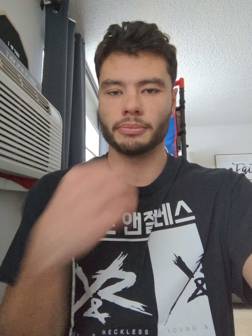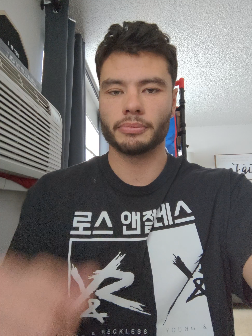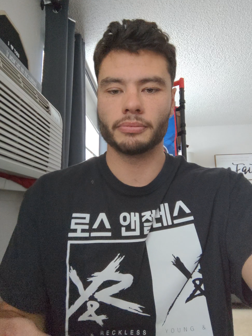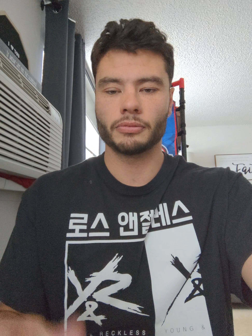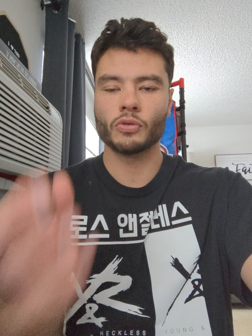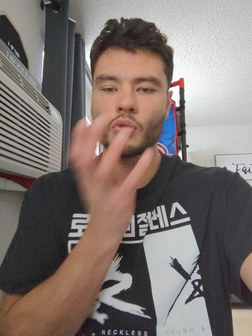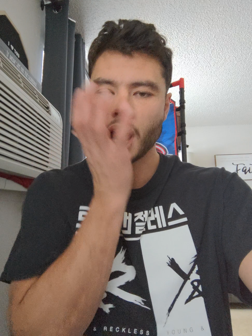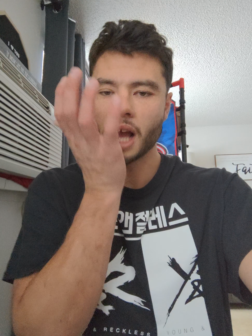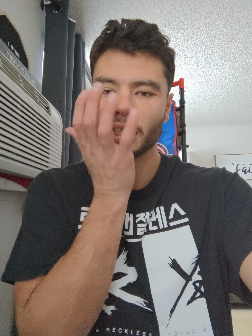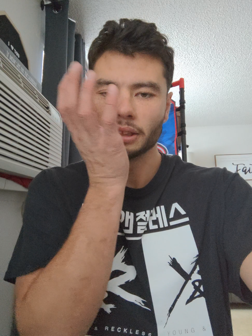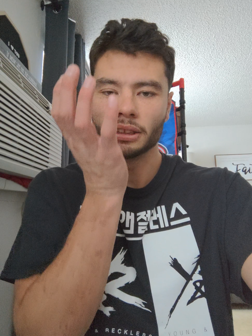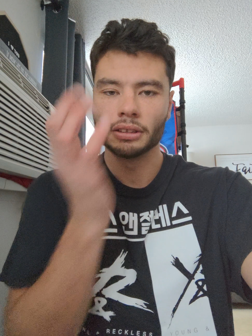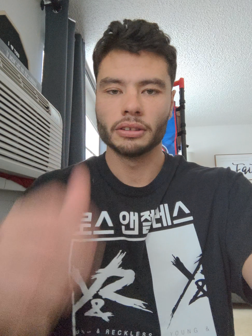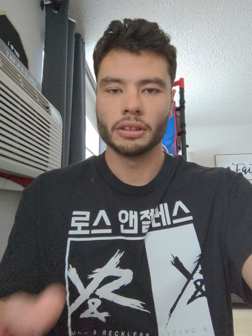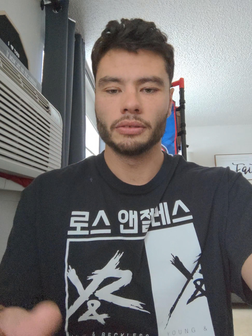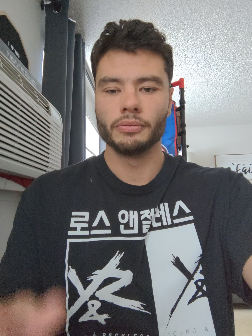grass